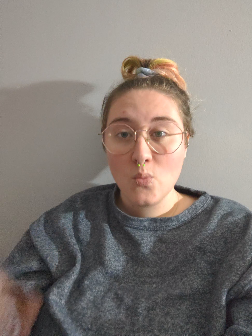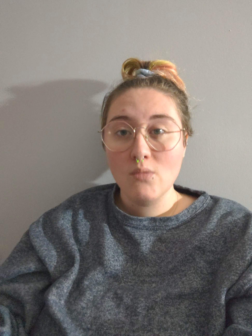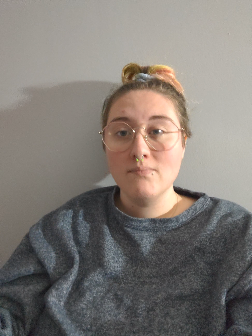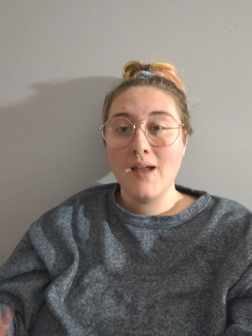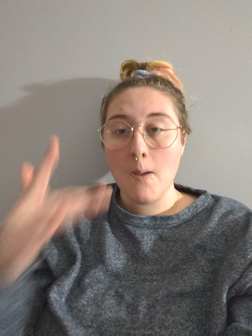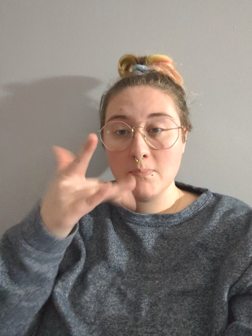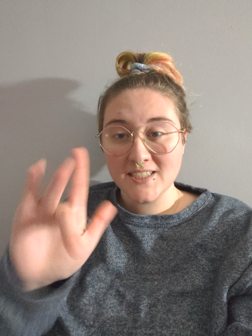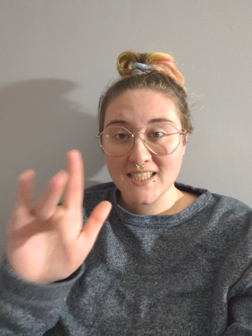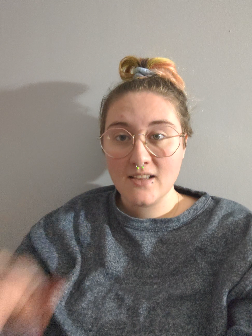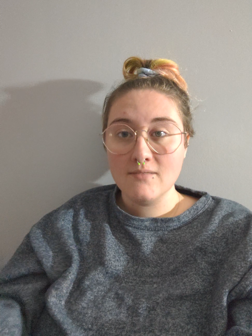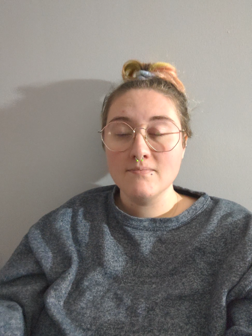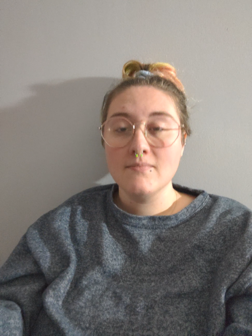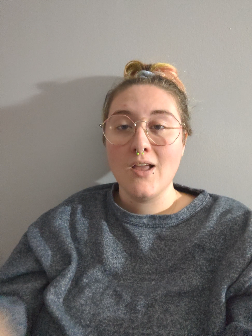empty